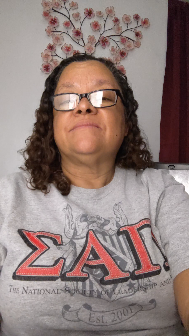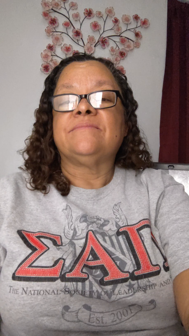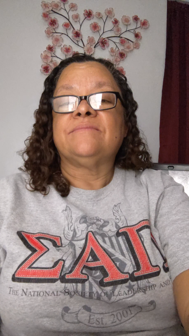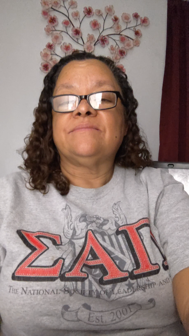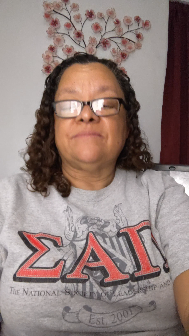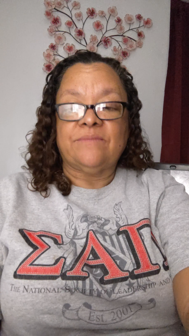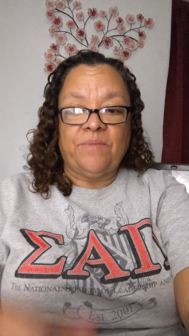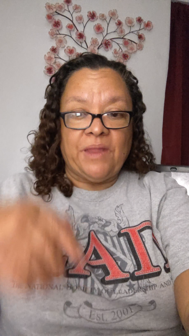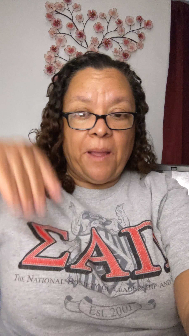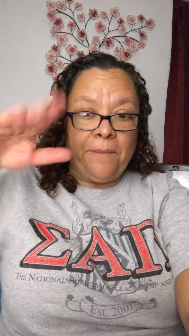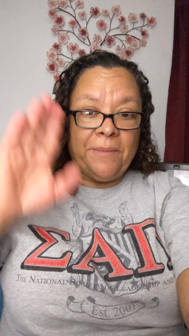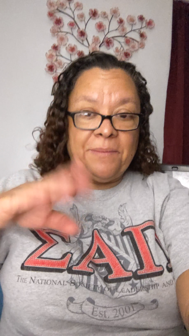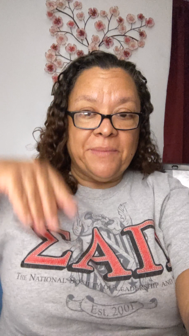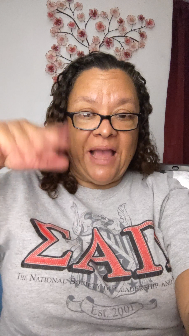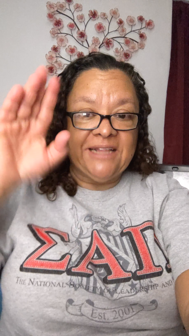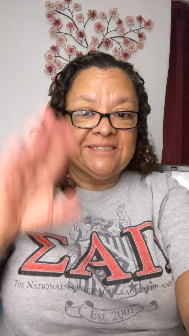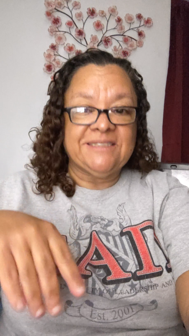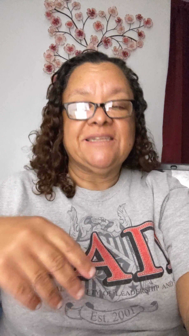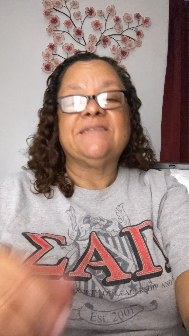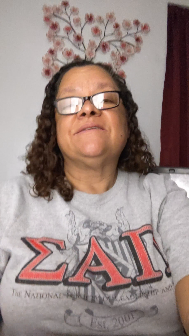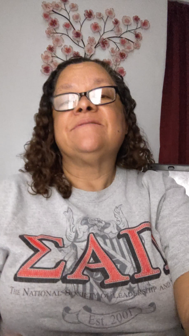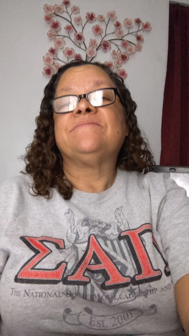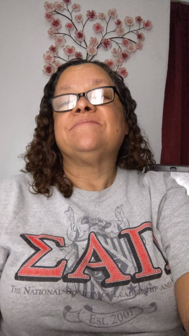paint